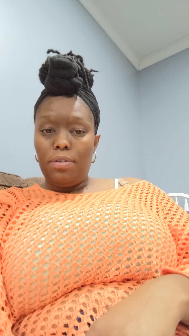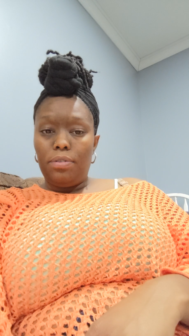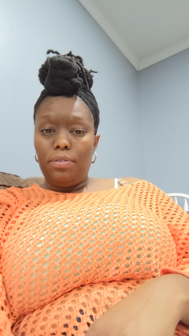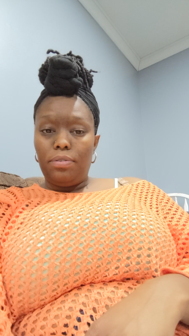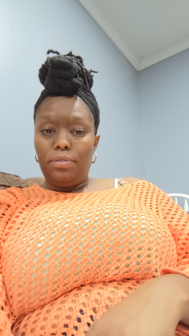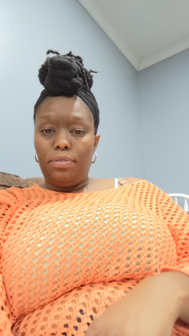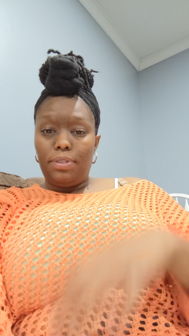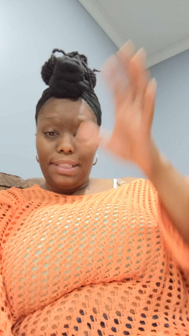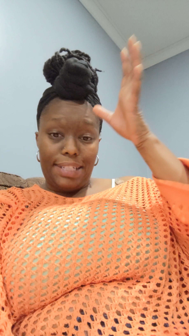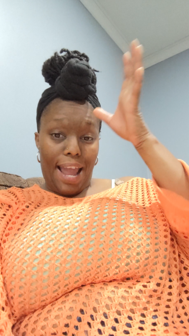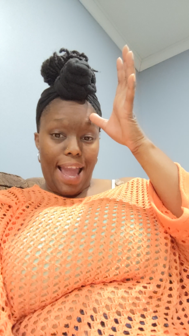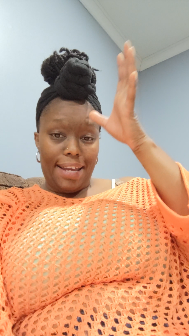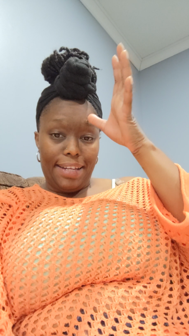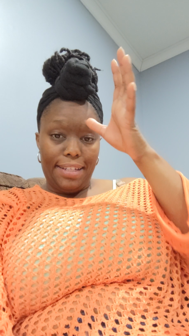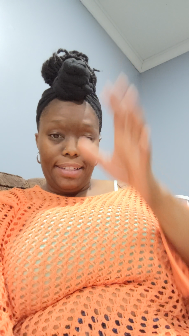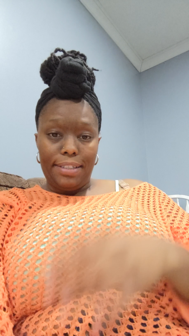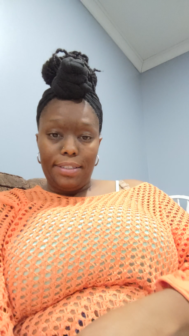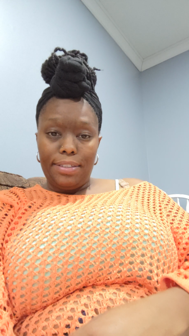daddy